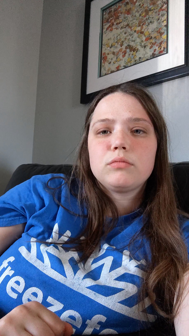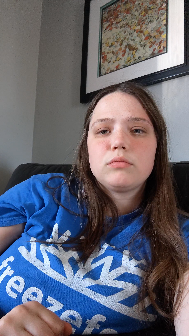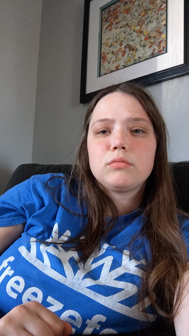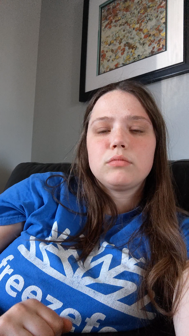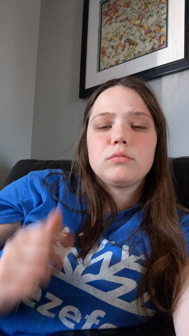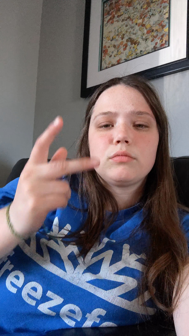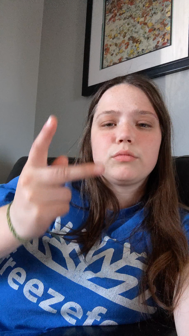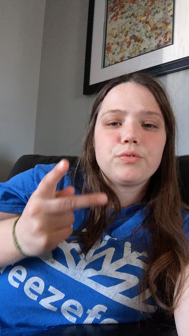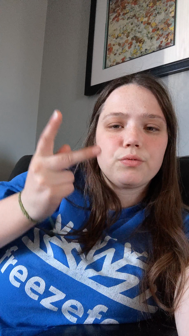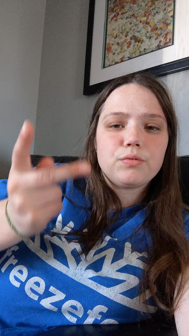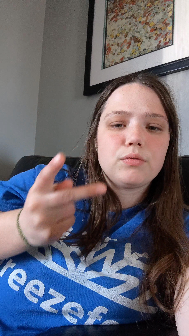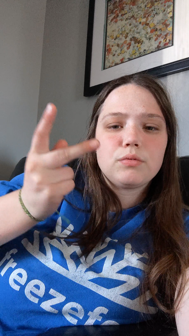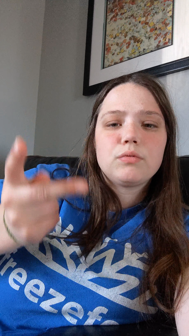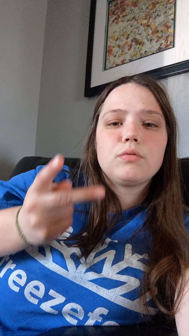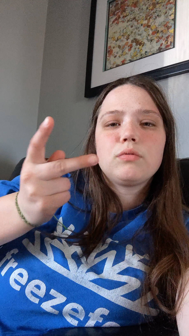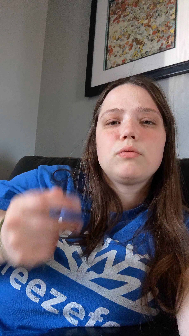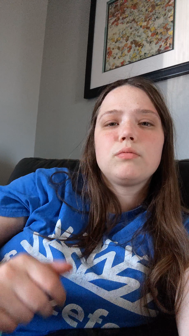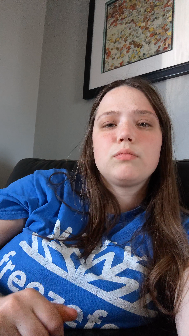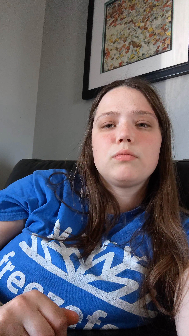careful